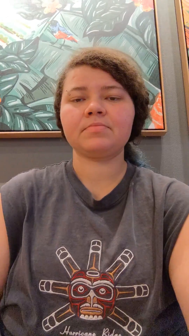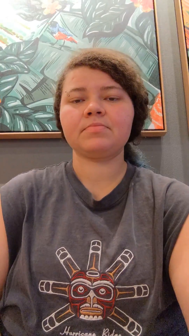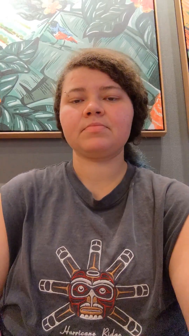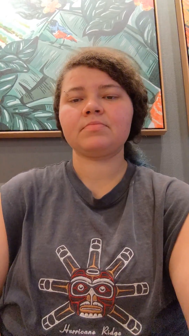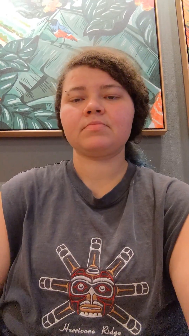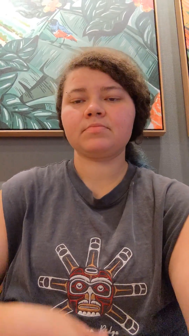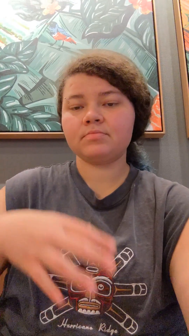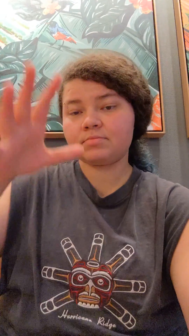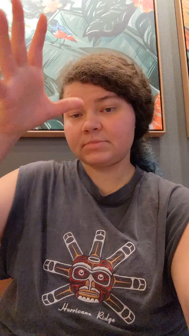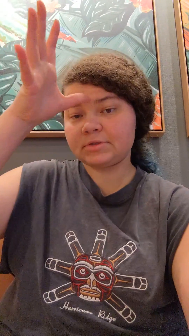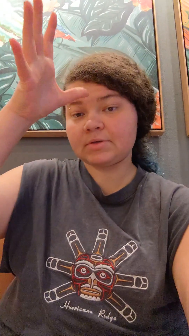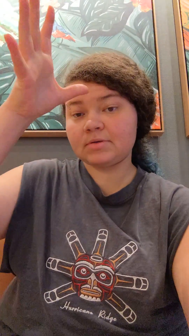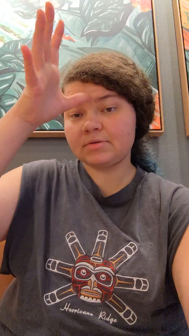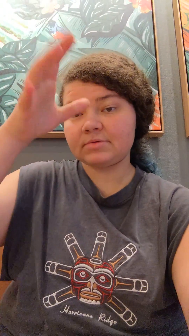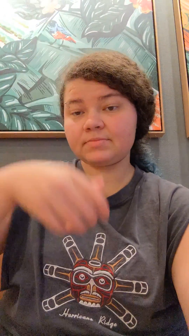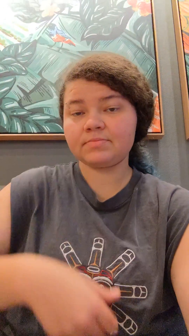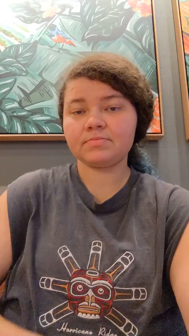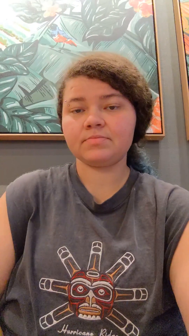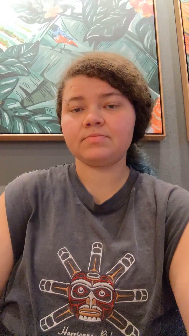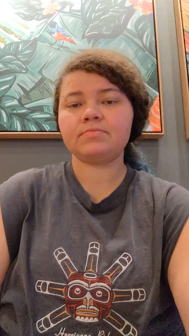daddy